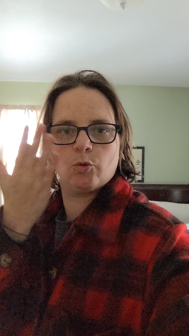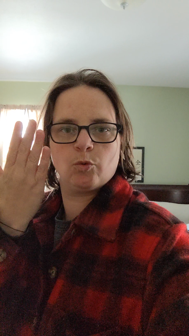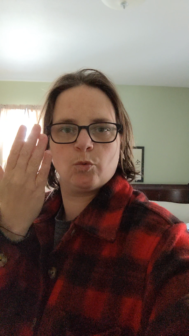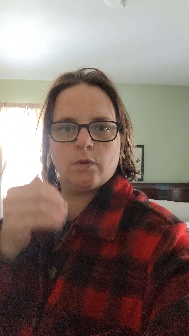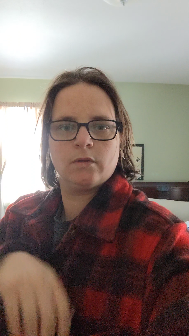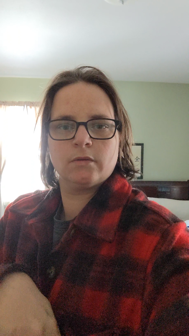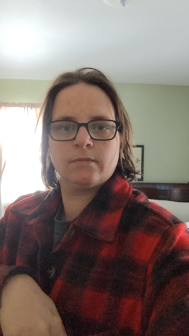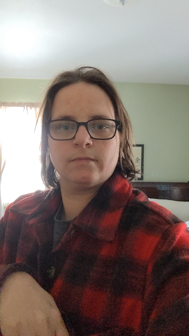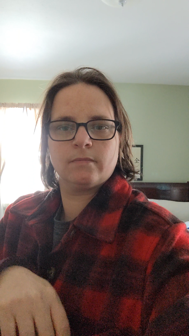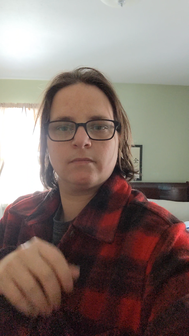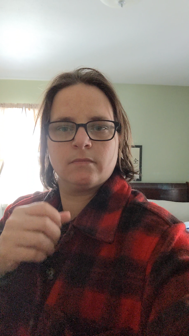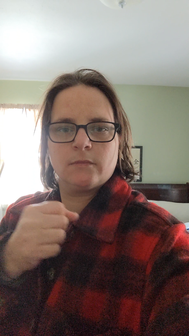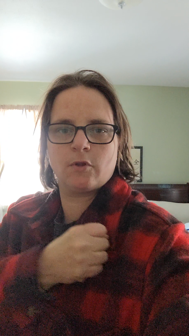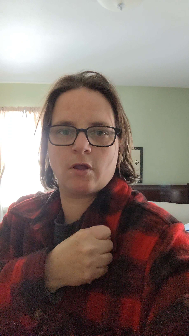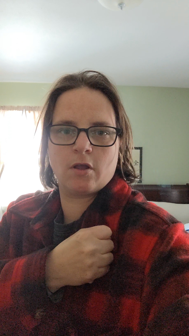hug